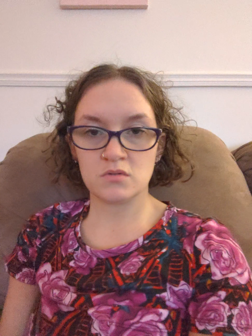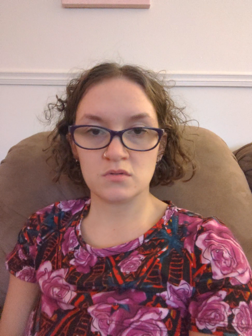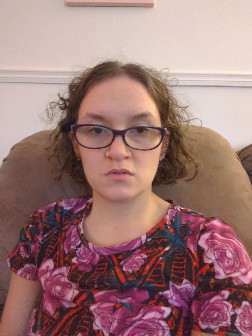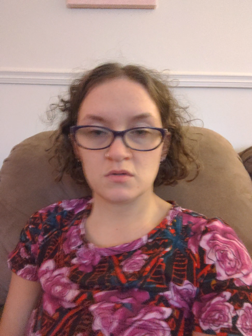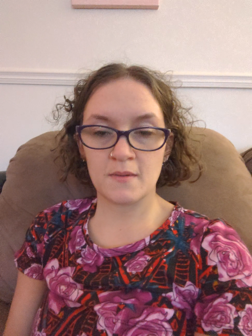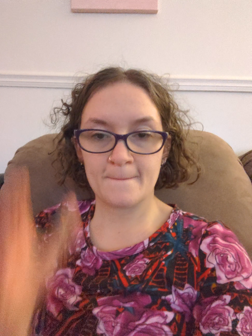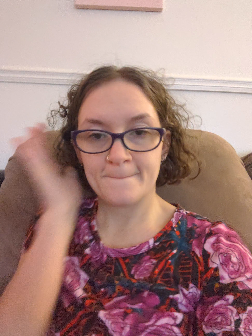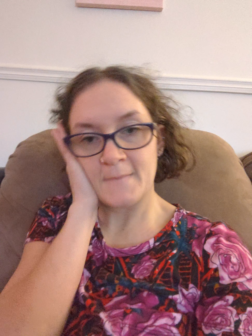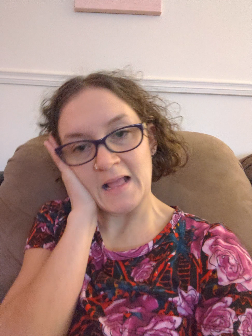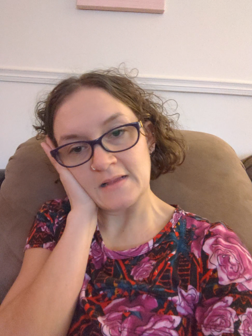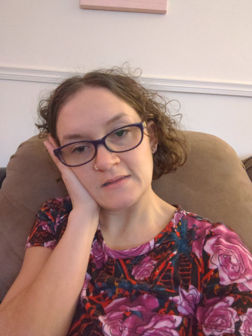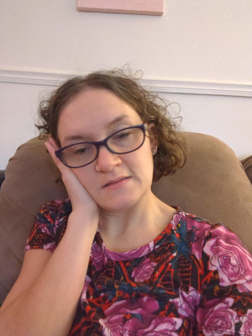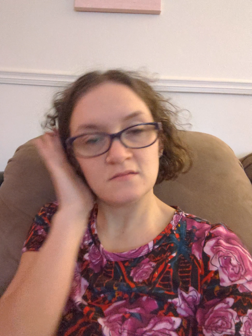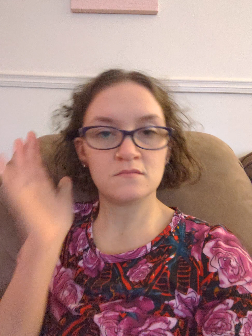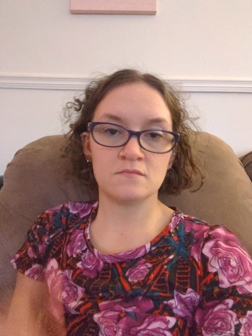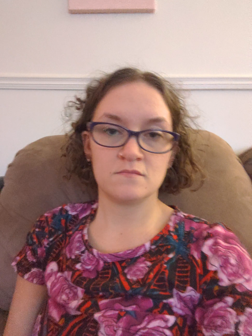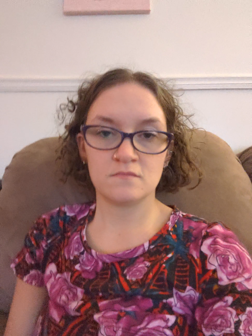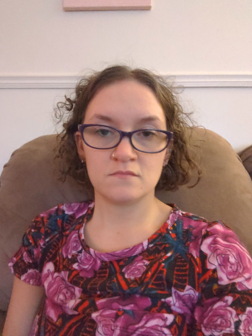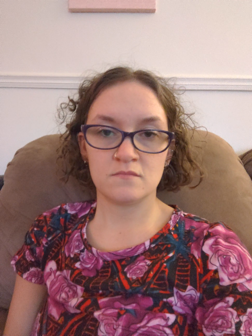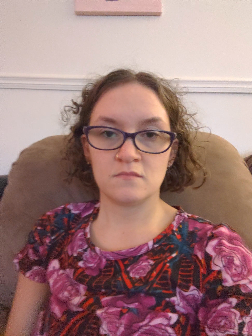bed